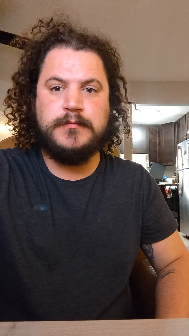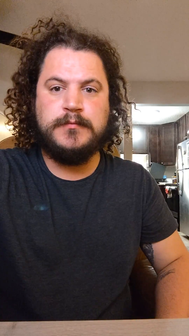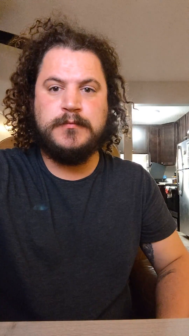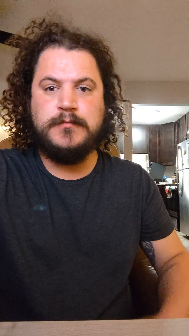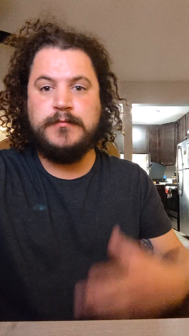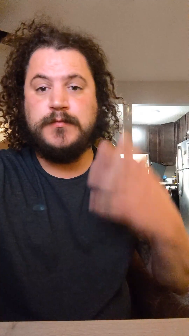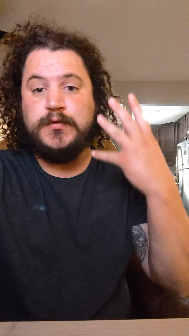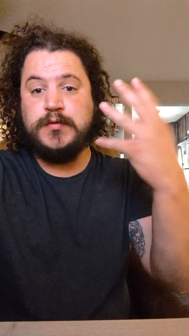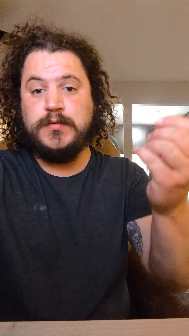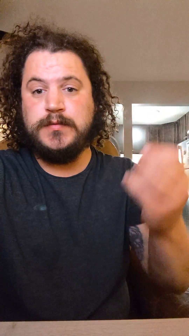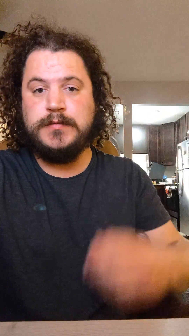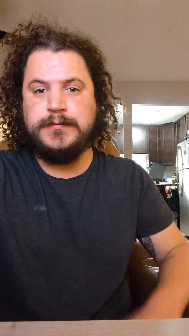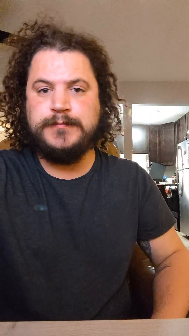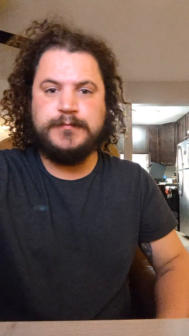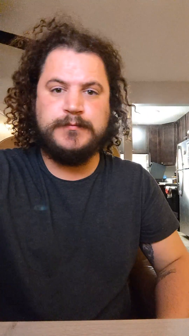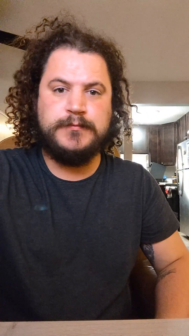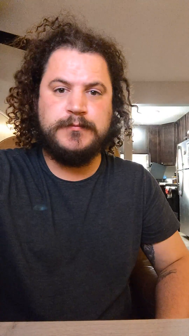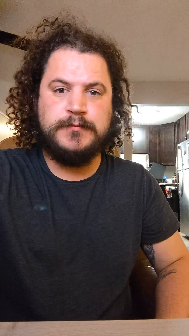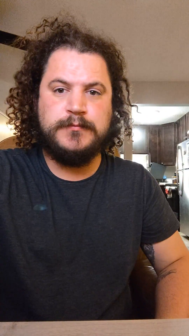going to